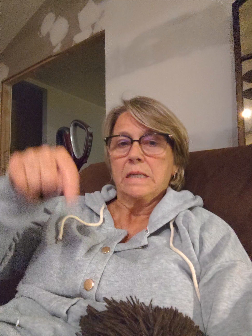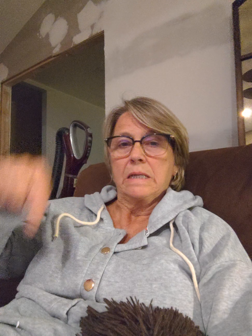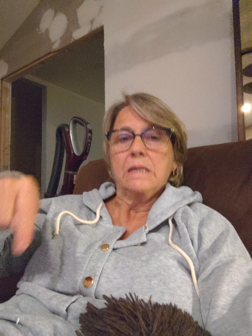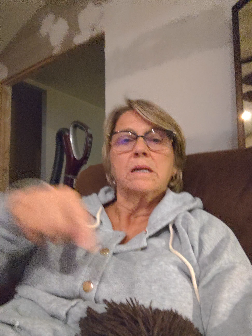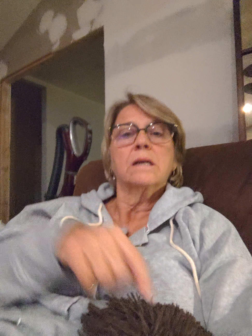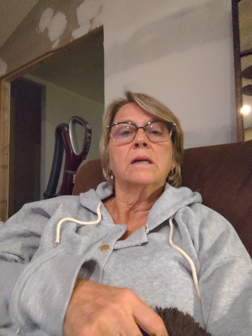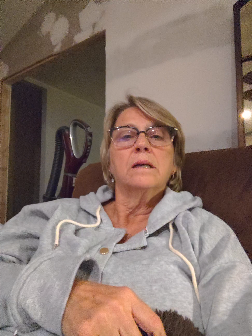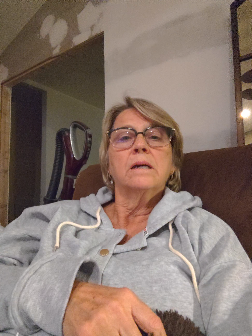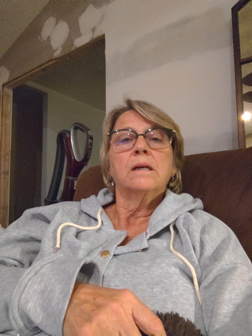feet